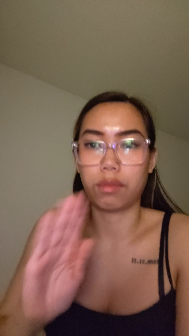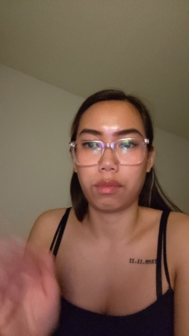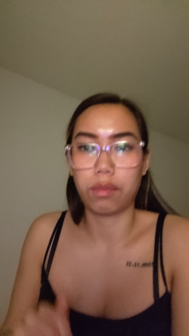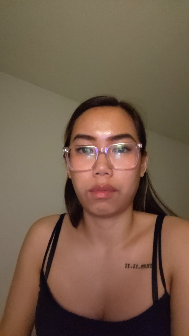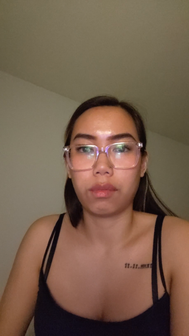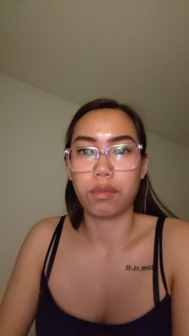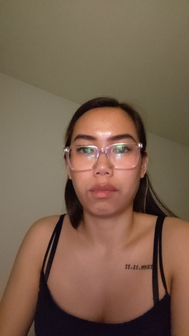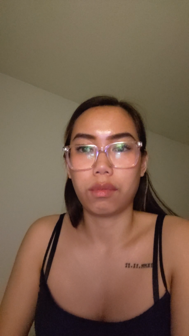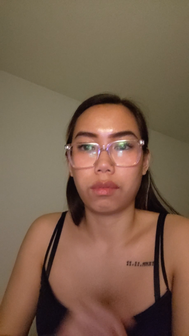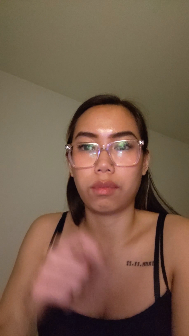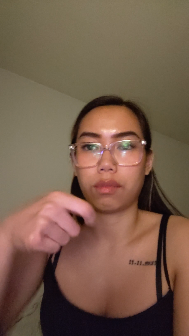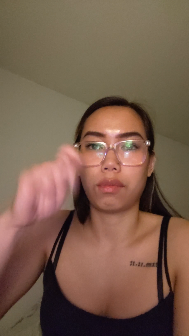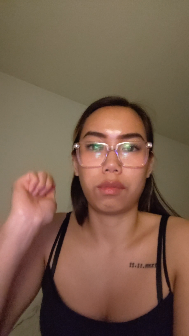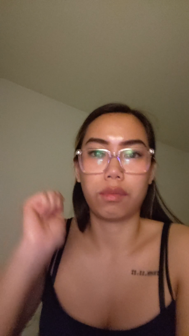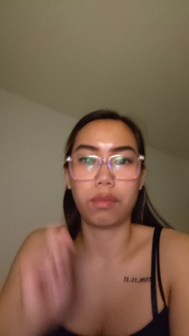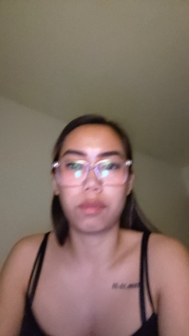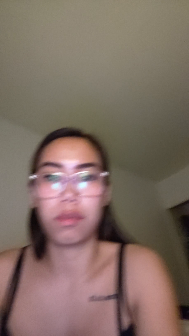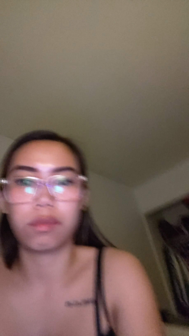rip